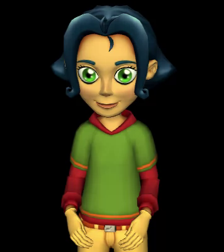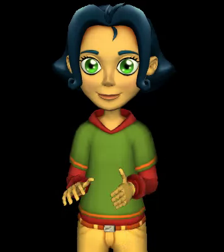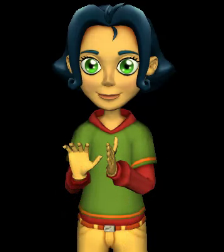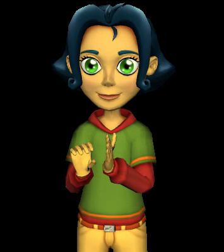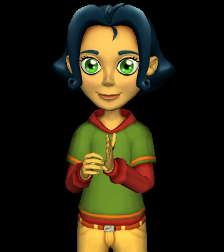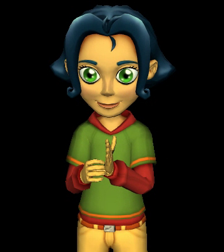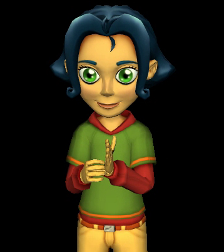طماطم